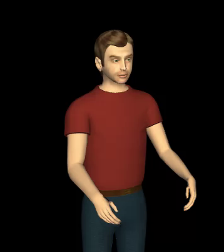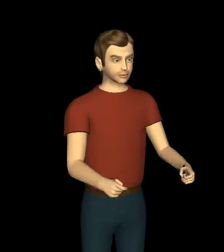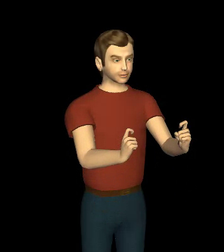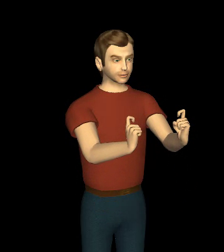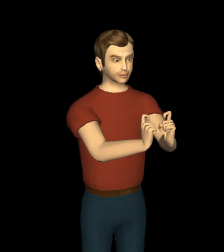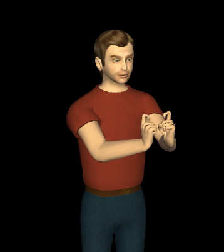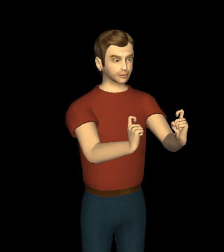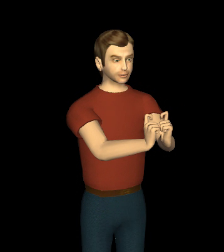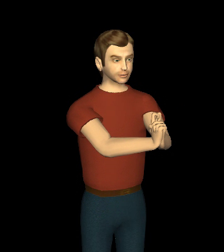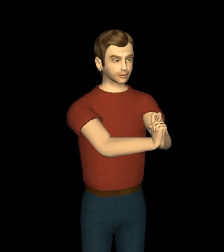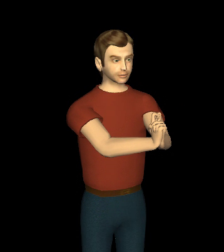كهربائي